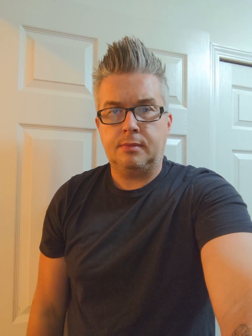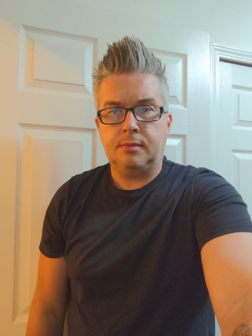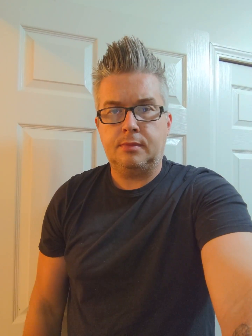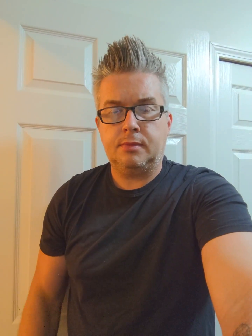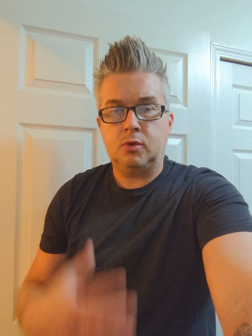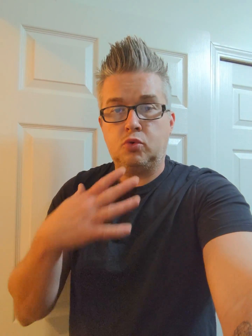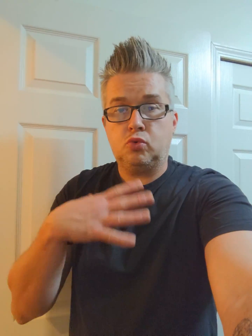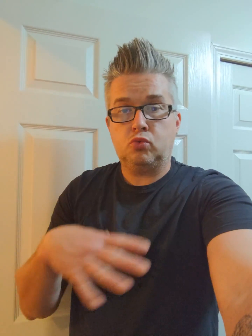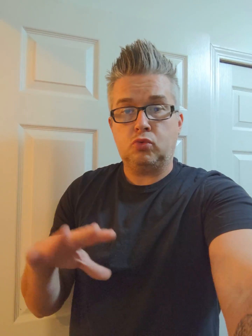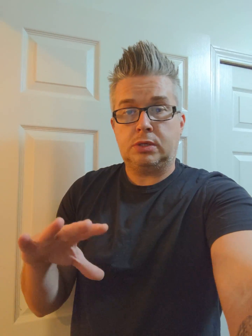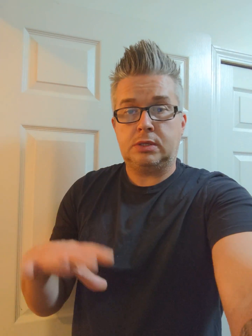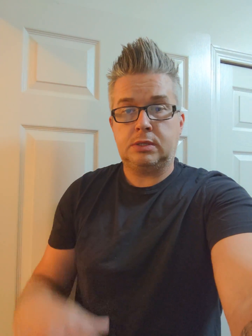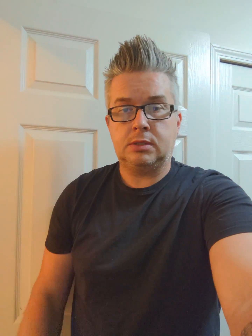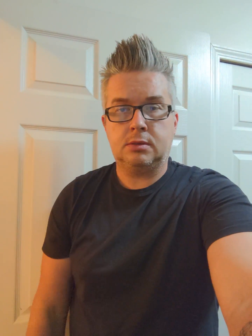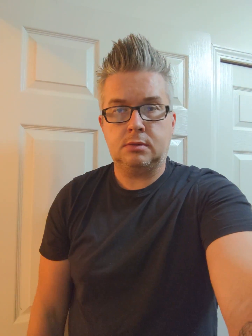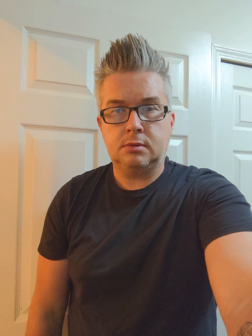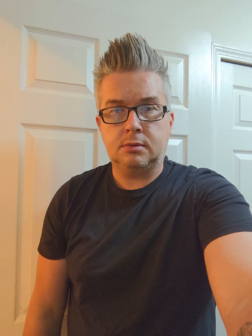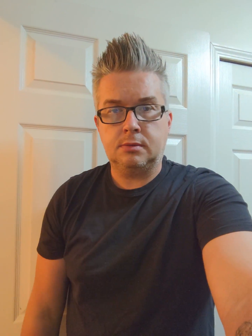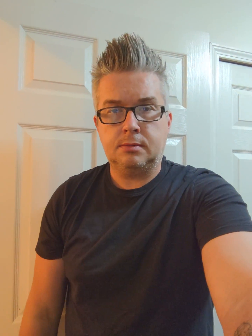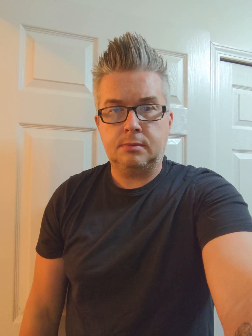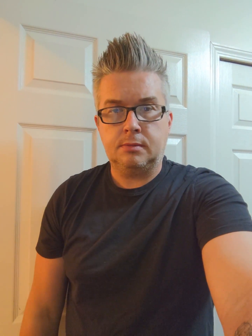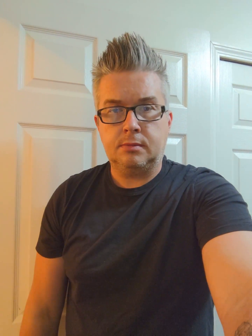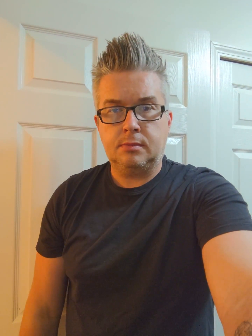dress